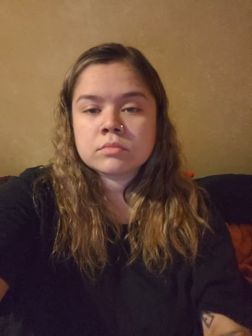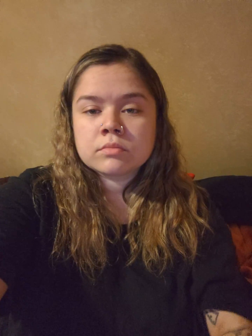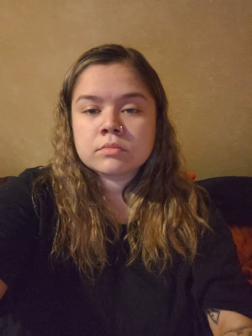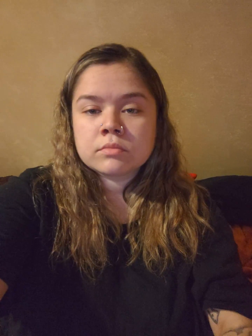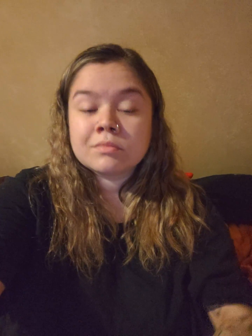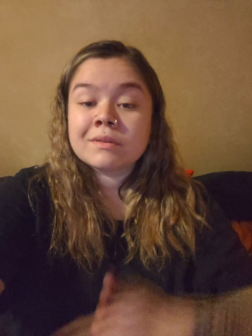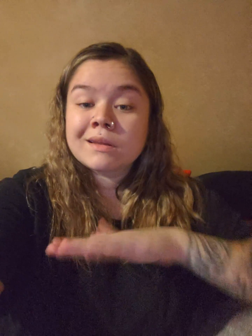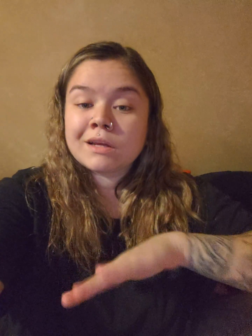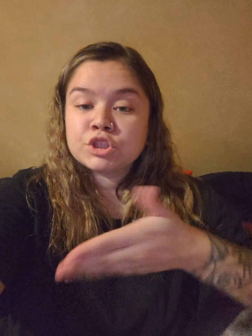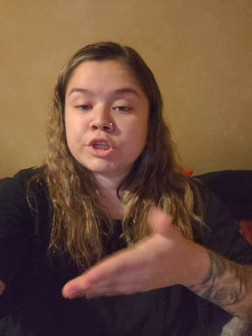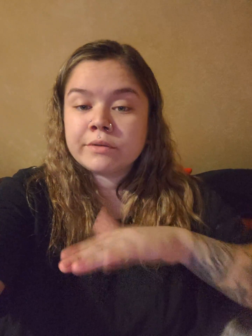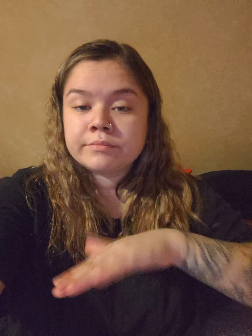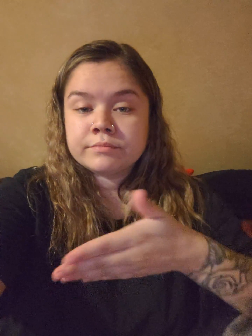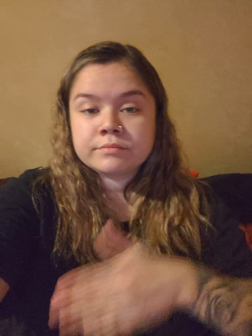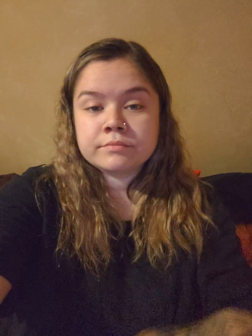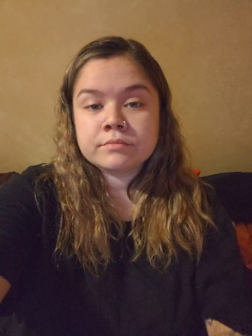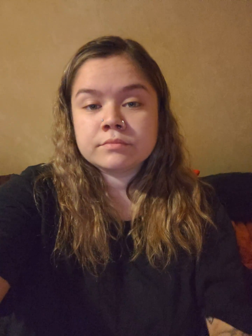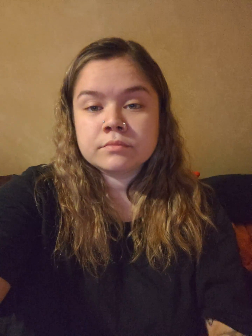kitchen